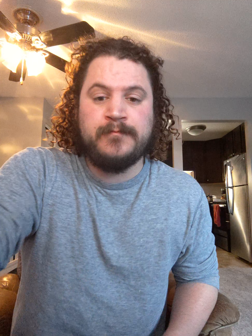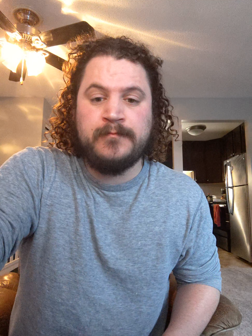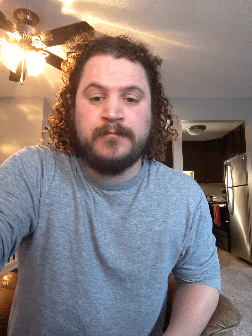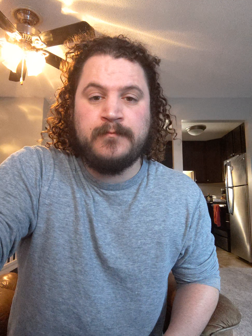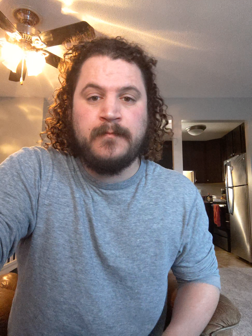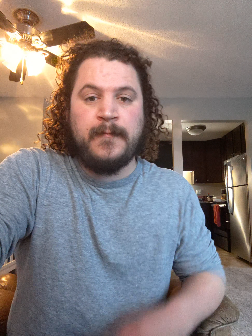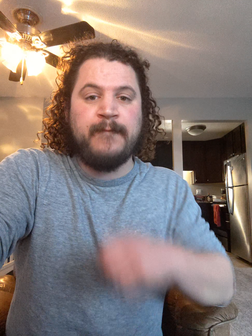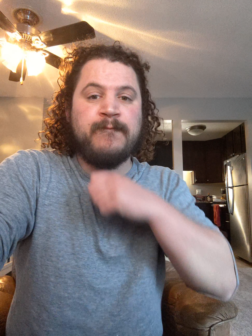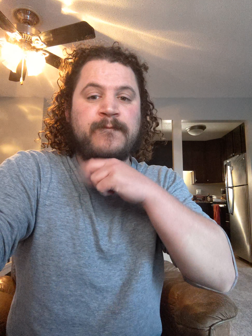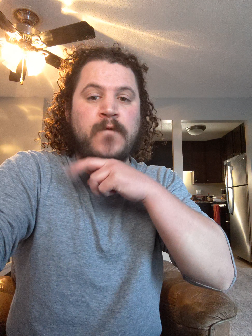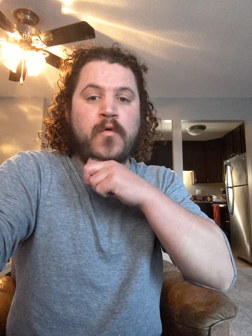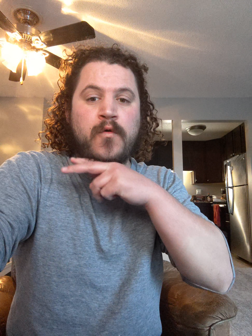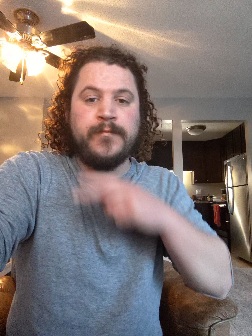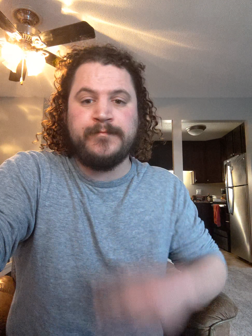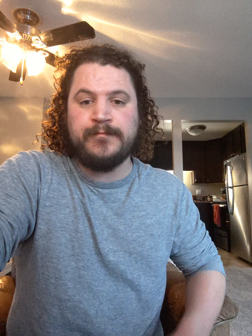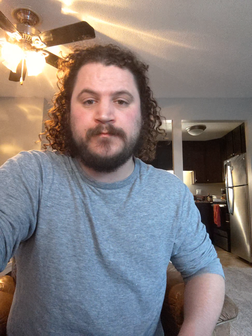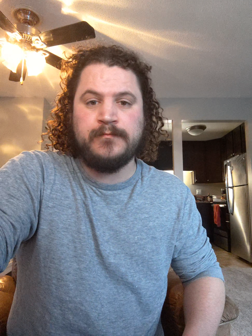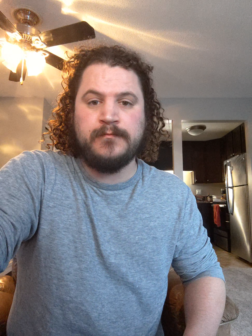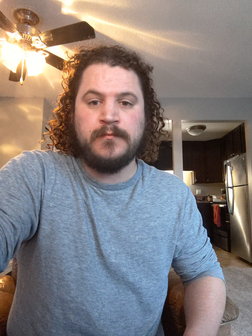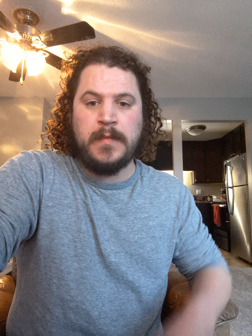frog